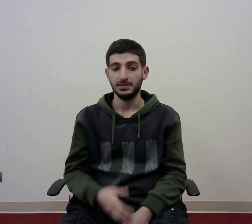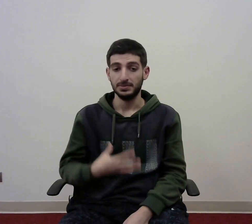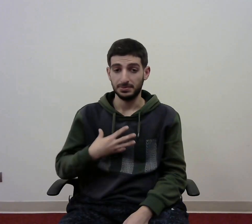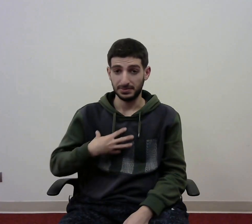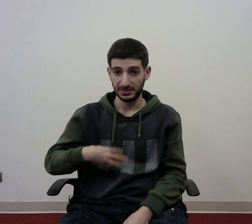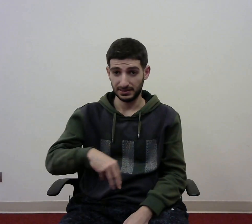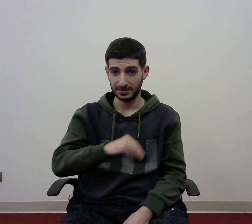biz